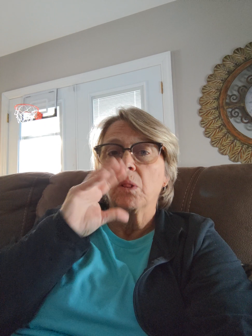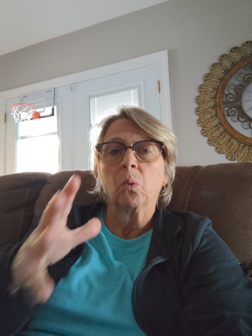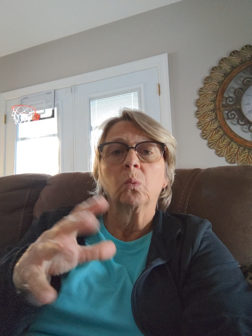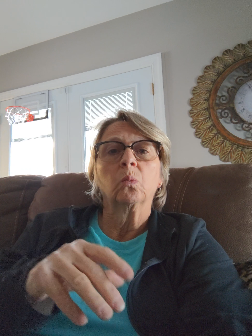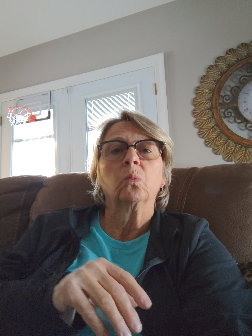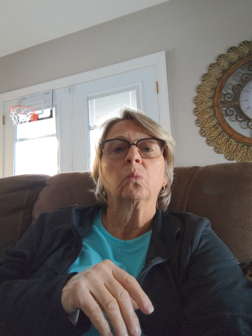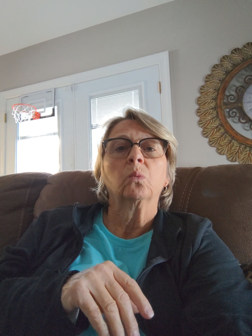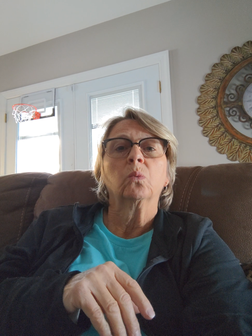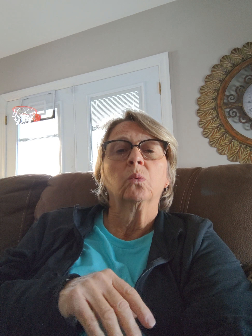balloon